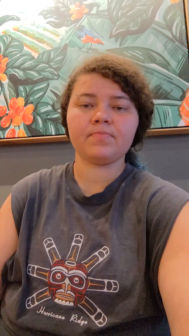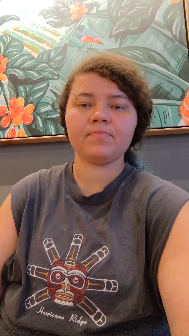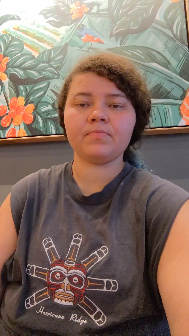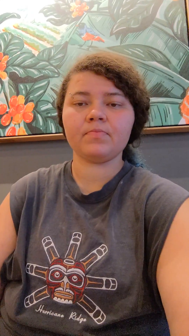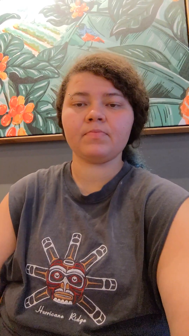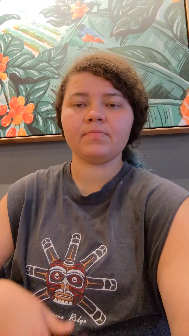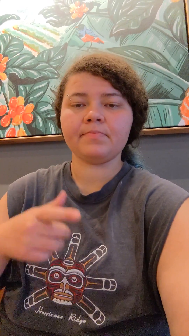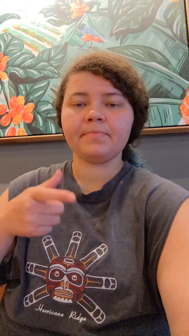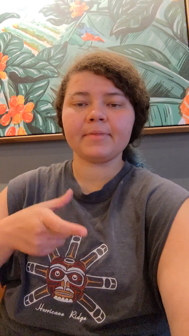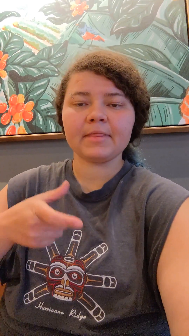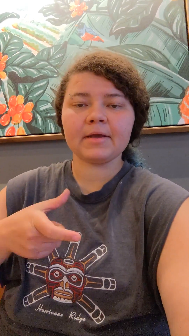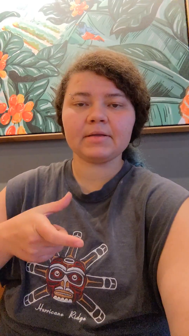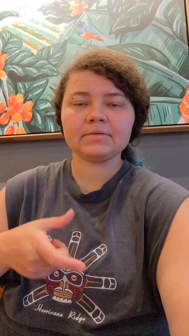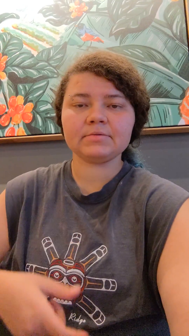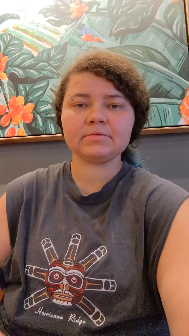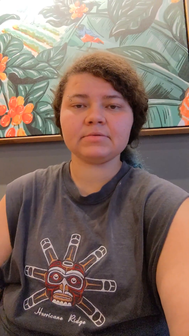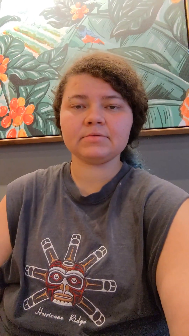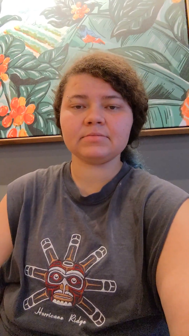plate